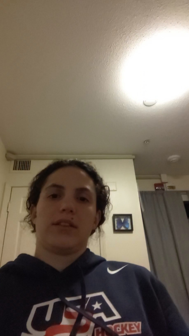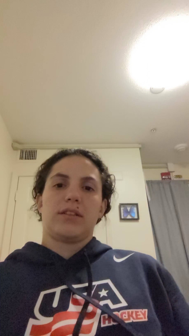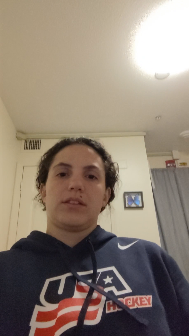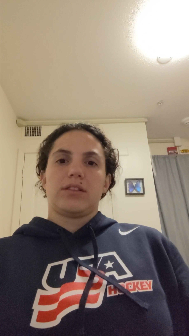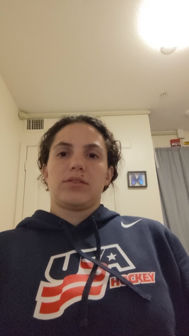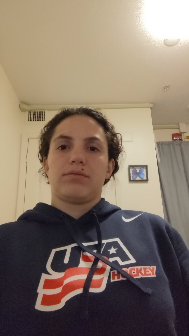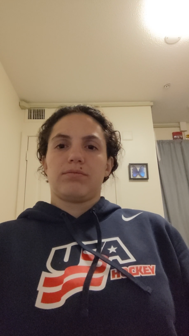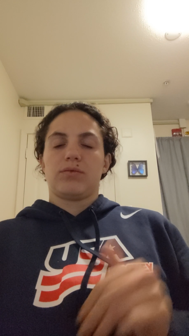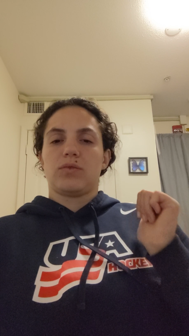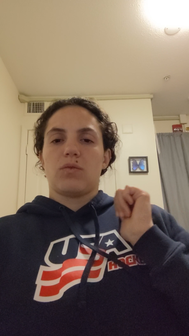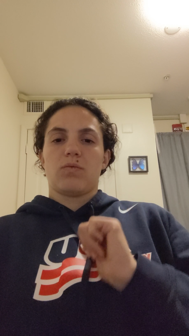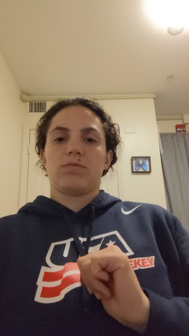coats